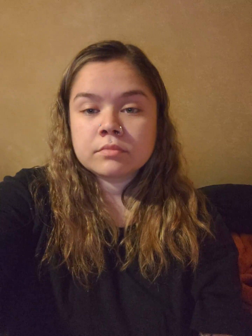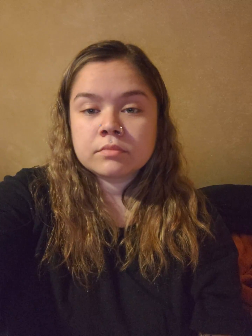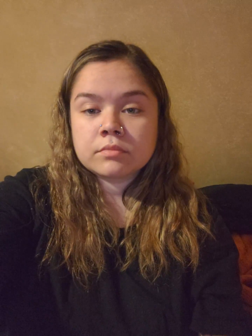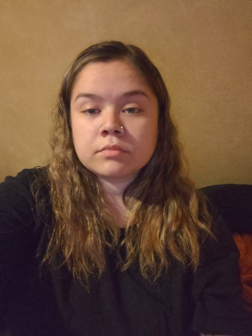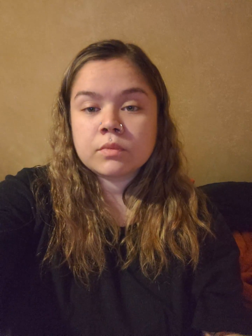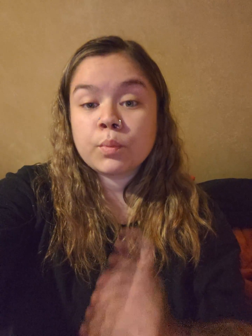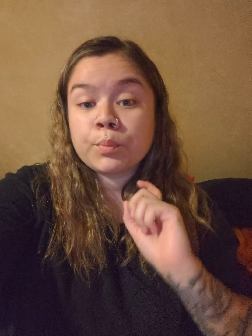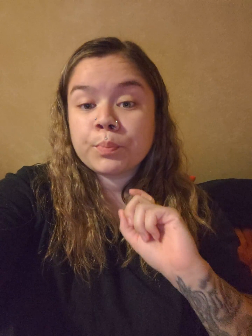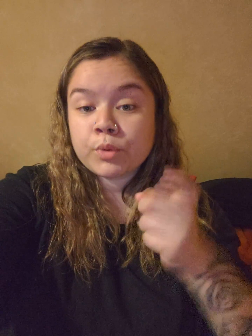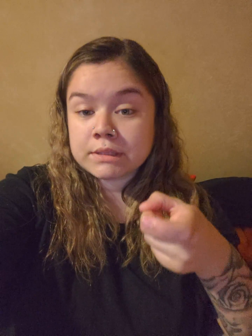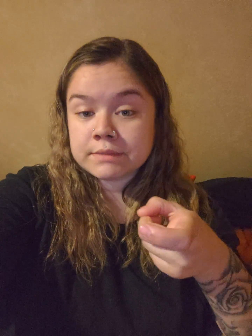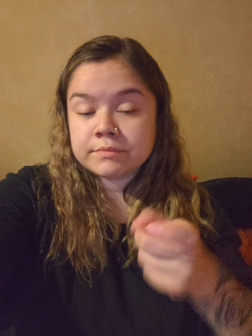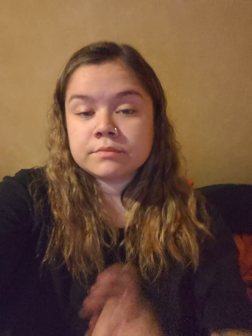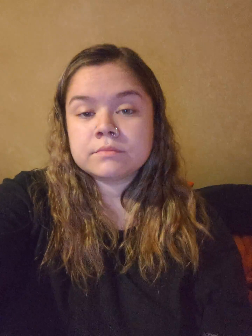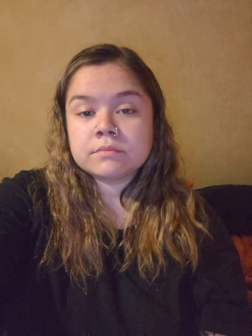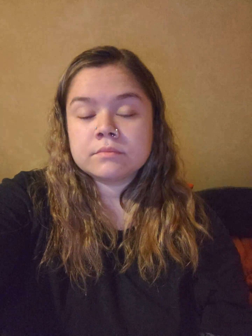present